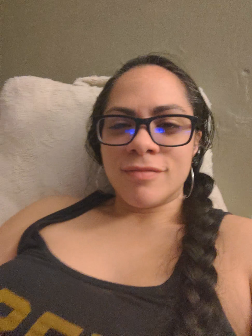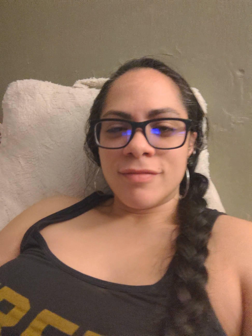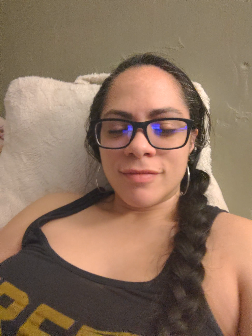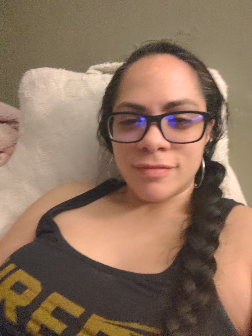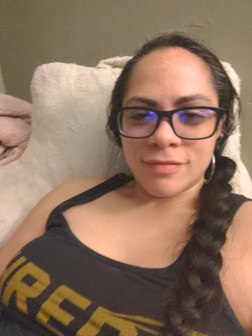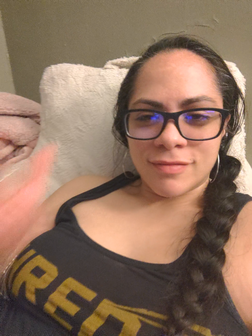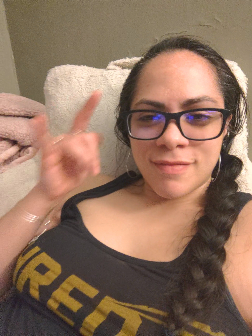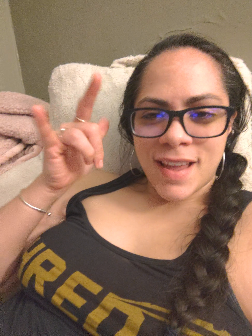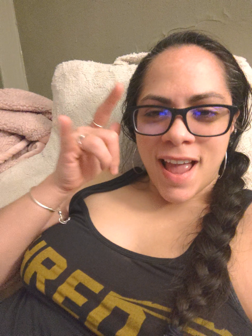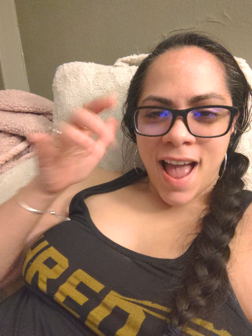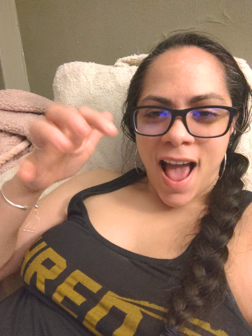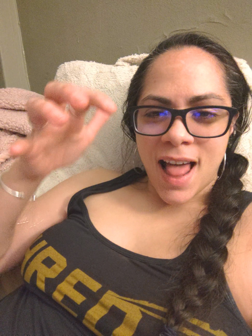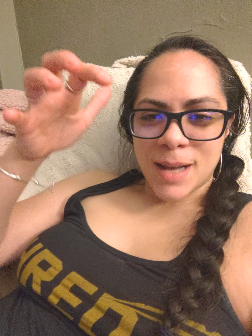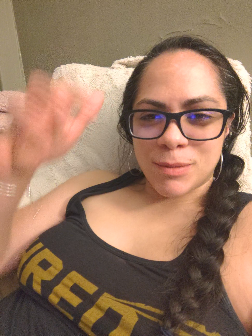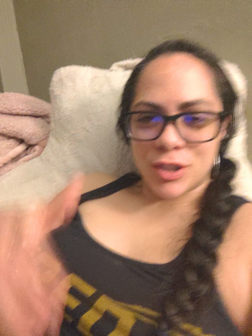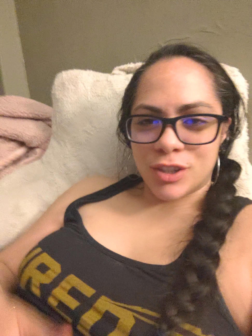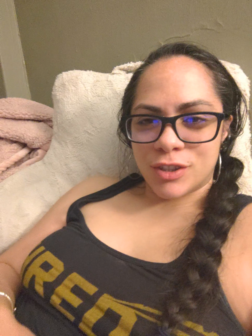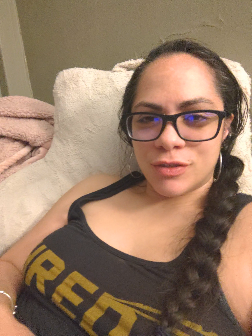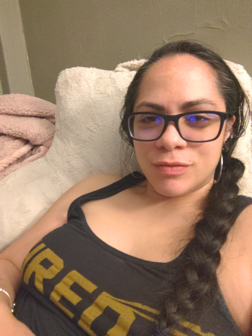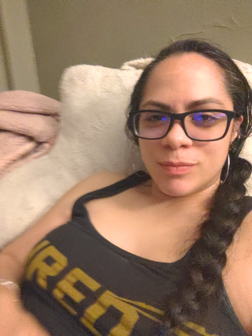helicopter